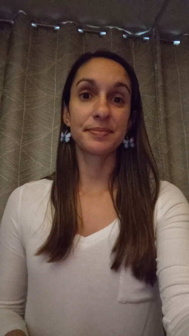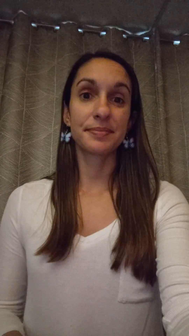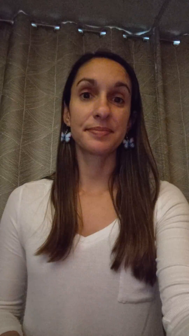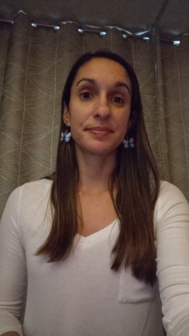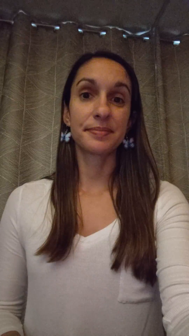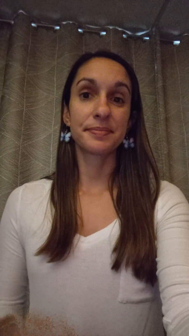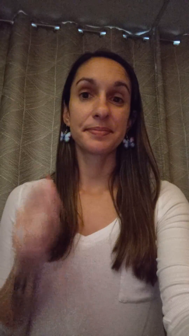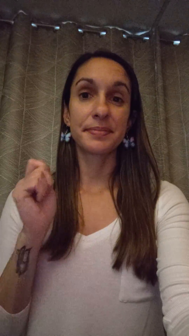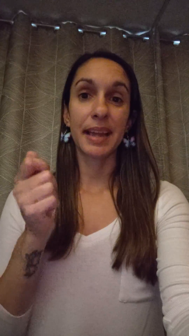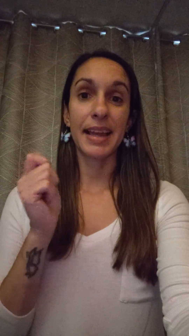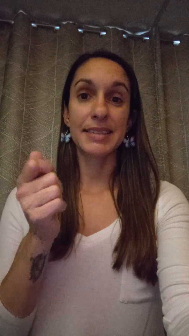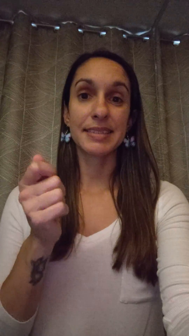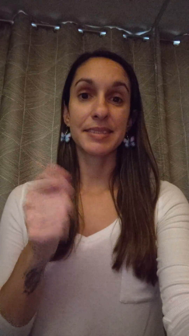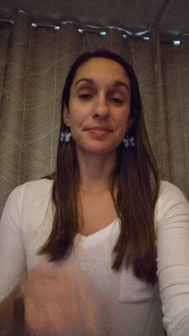bat